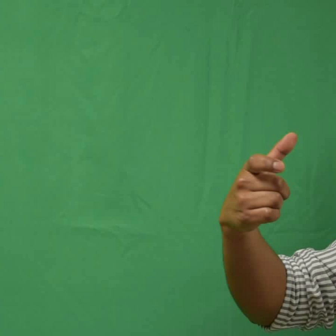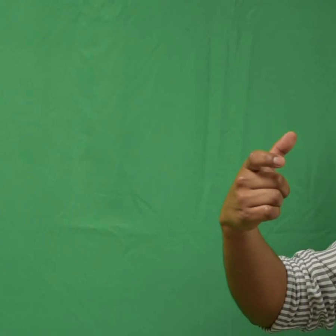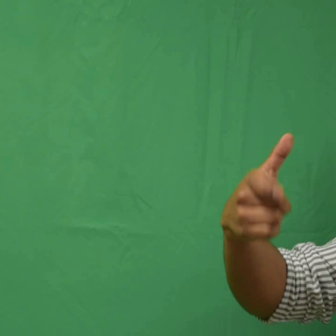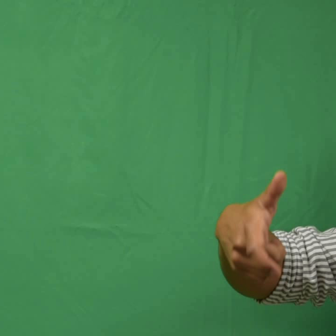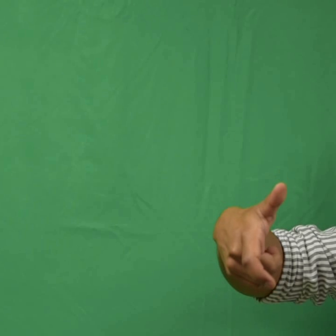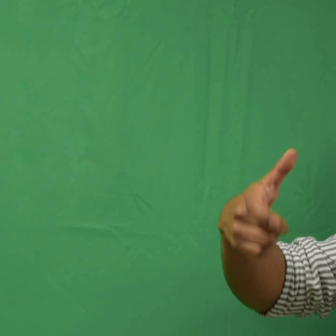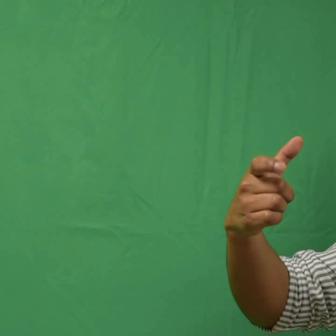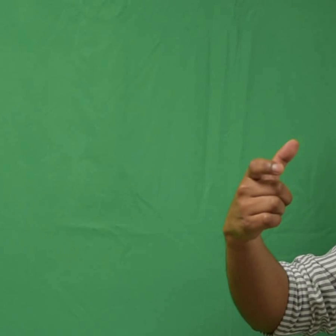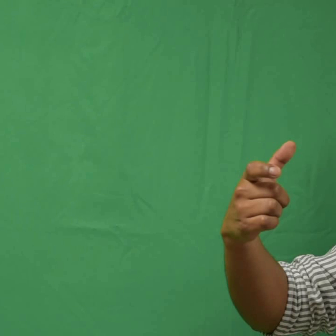Q